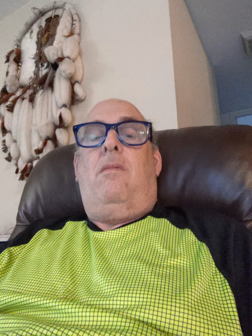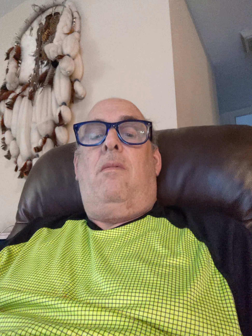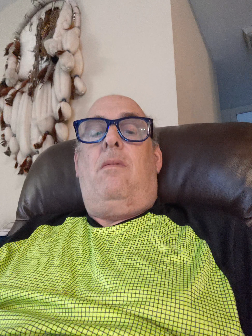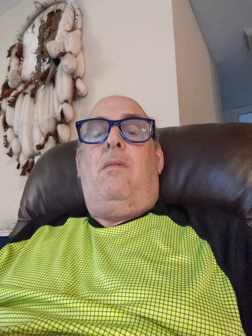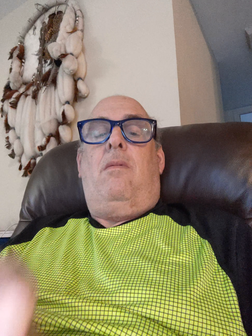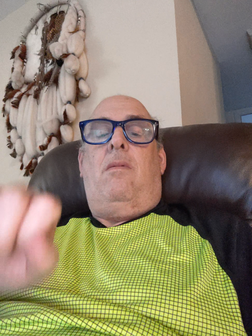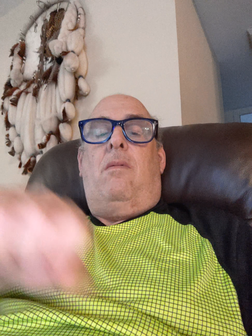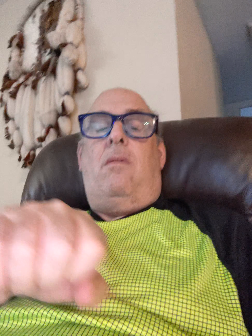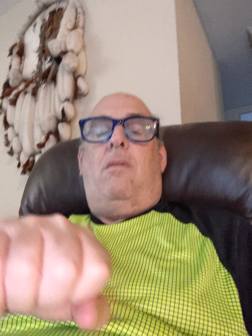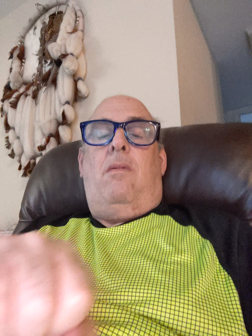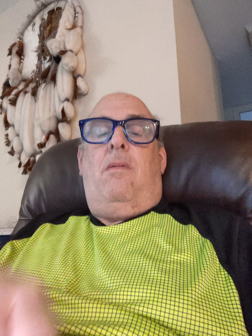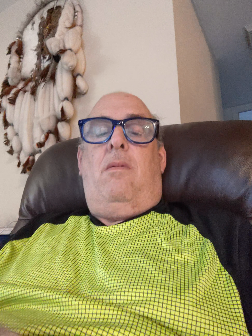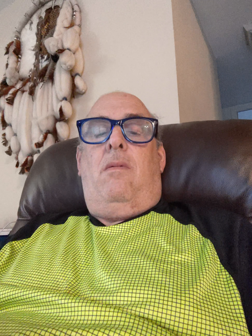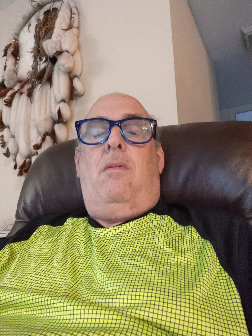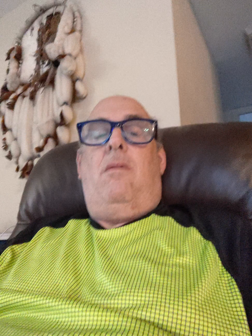shoe